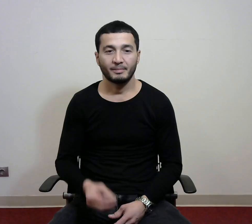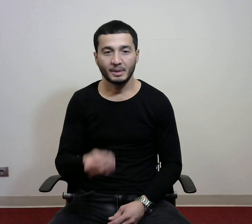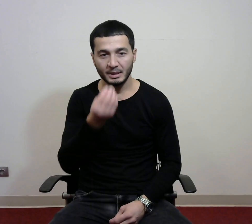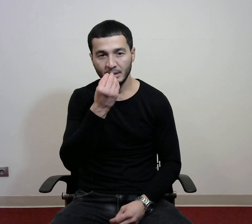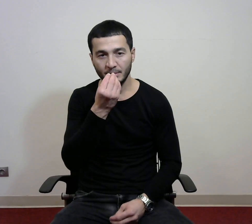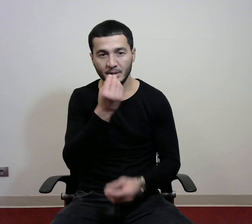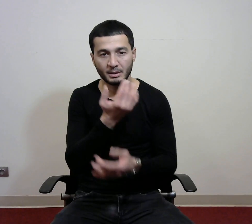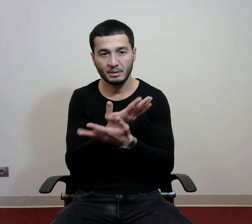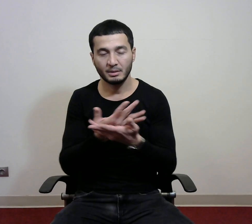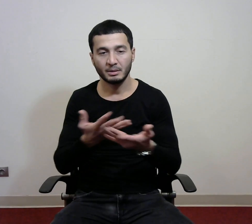ərzaq